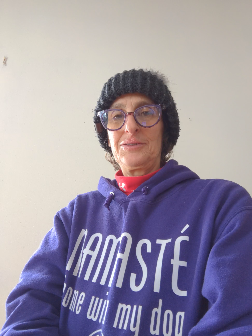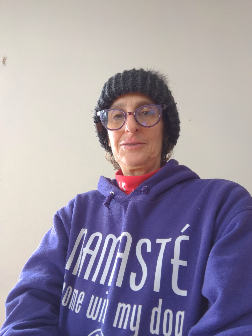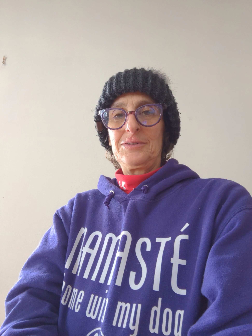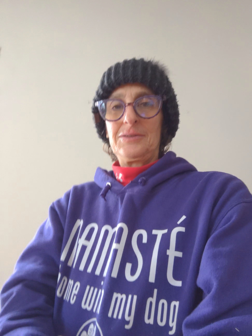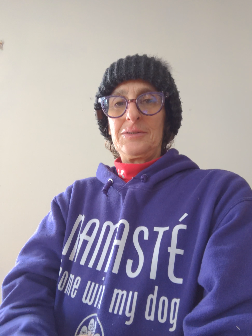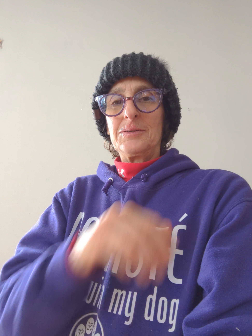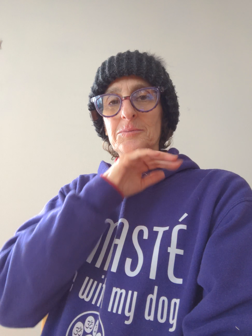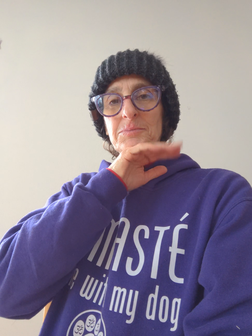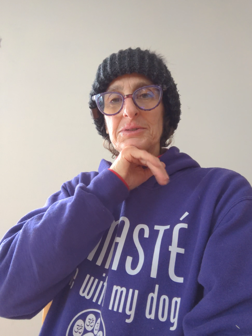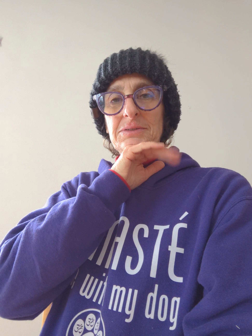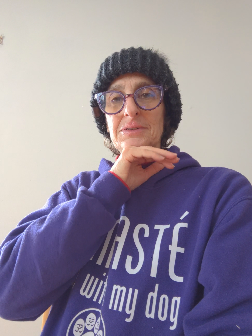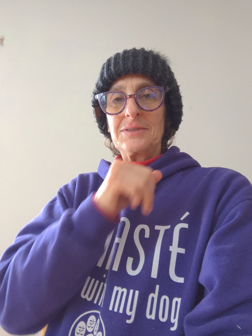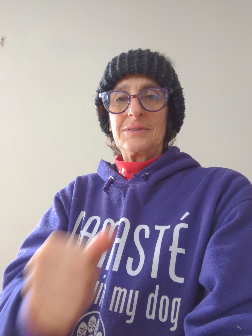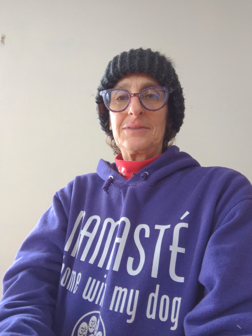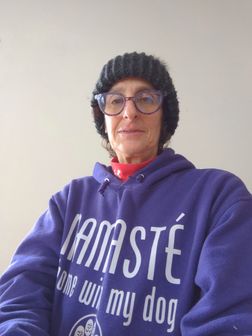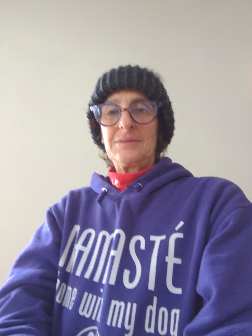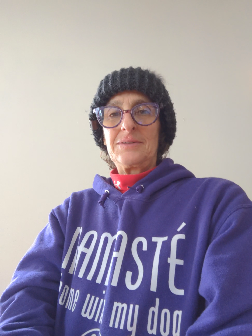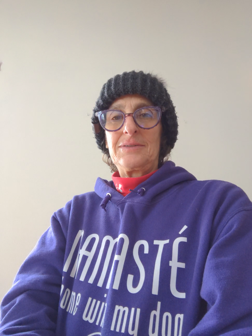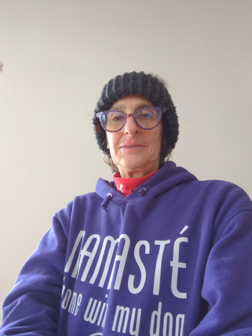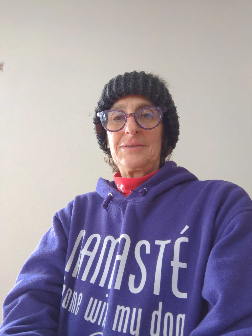pig